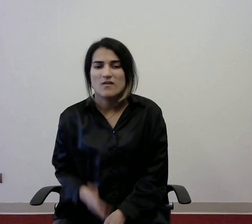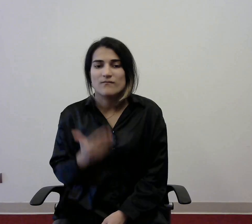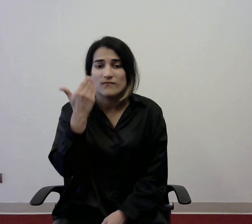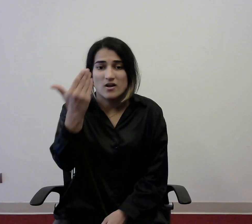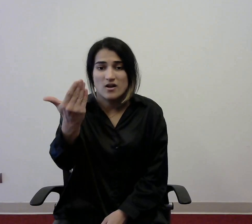siz